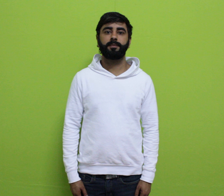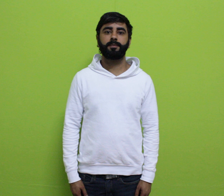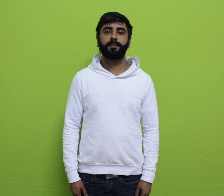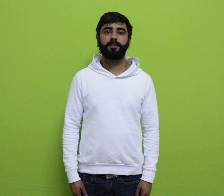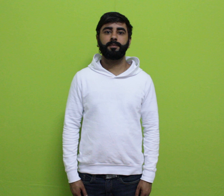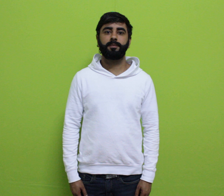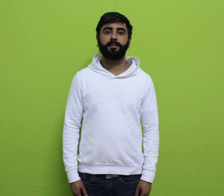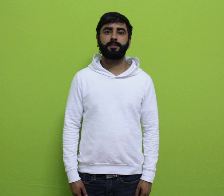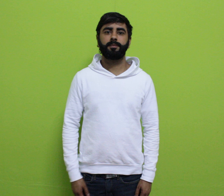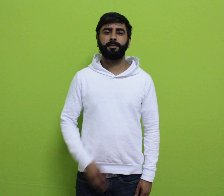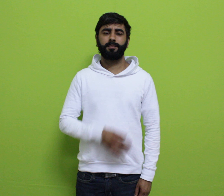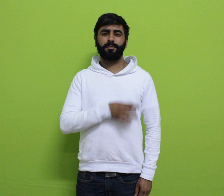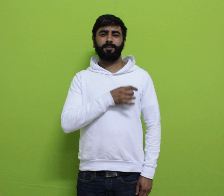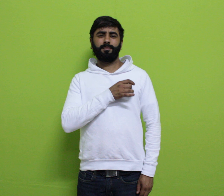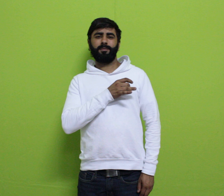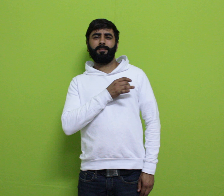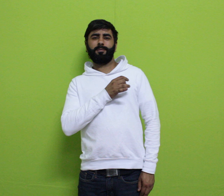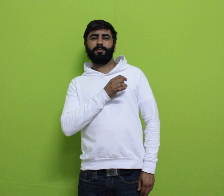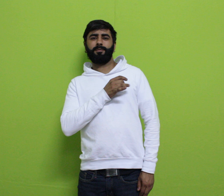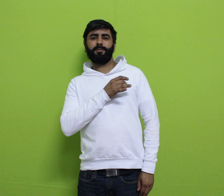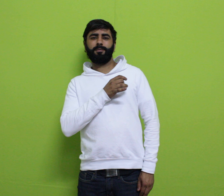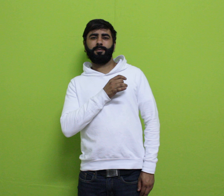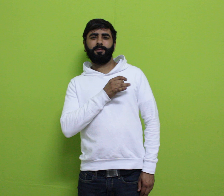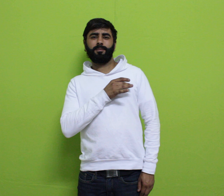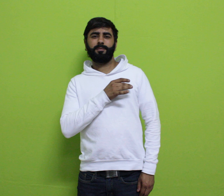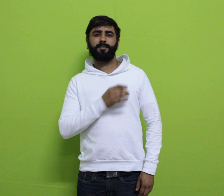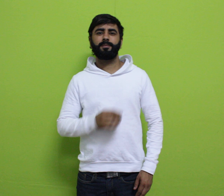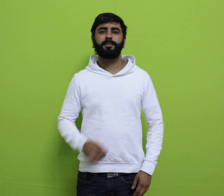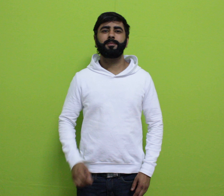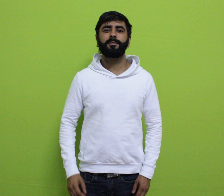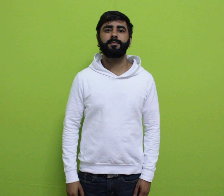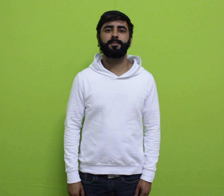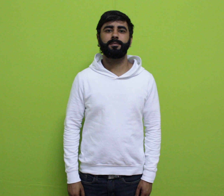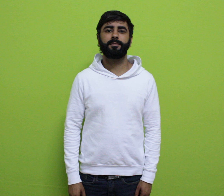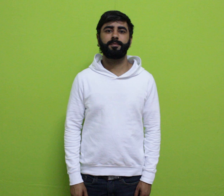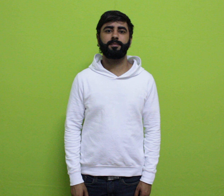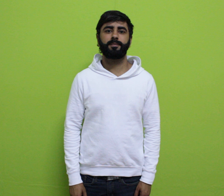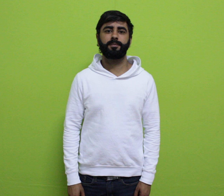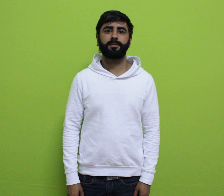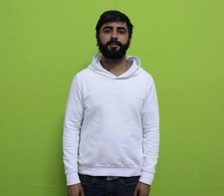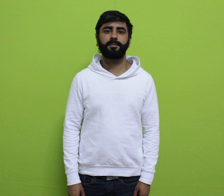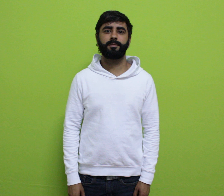medo